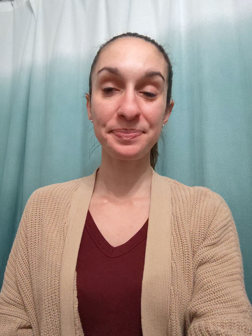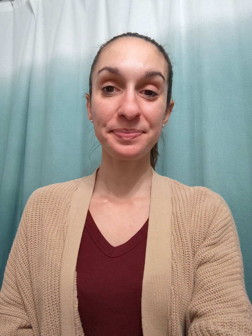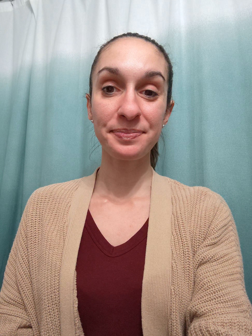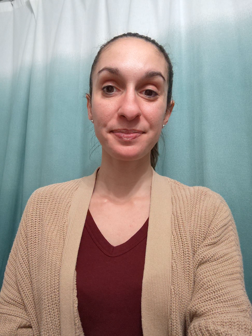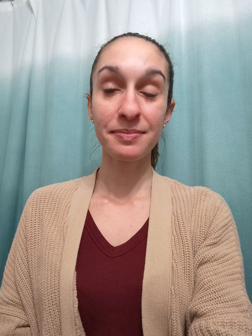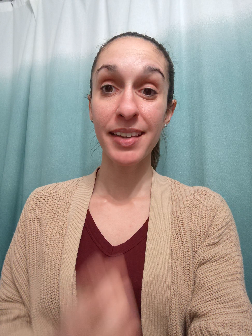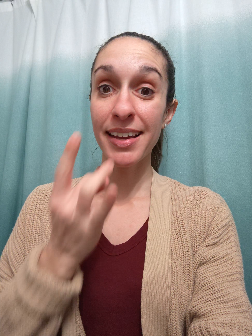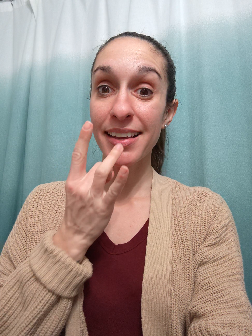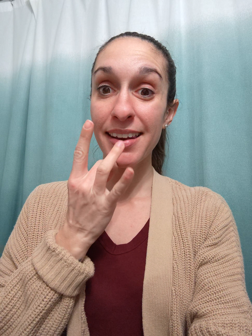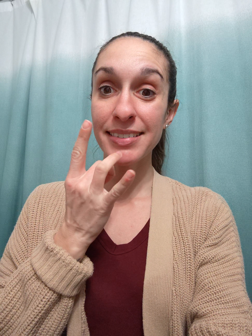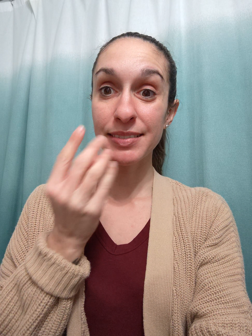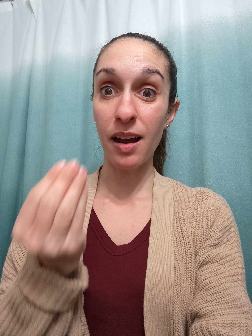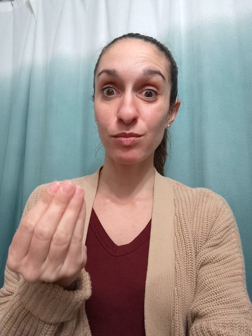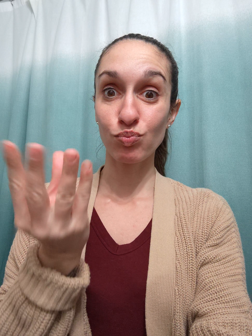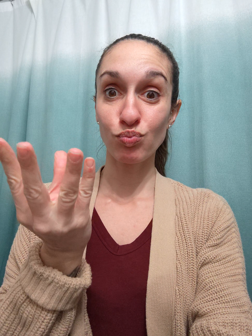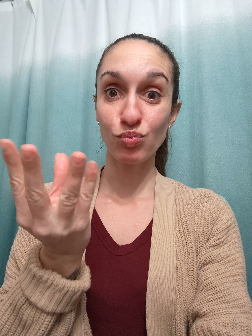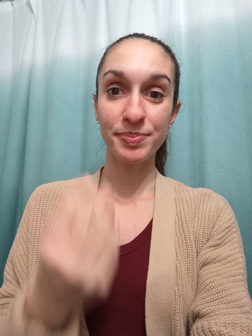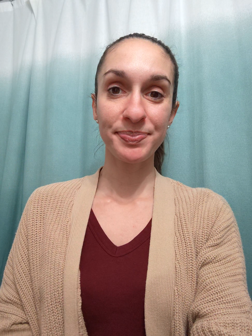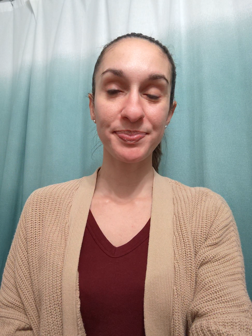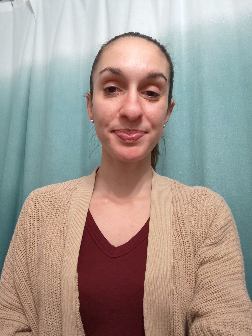lamp